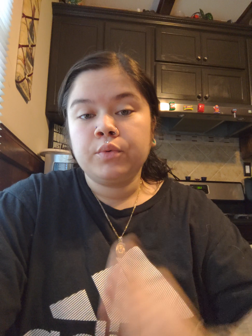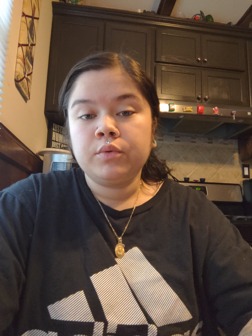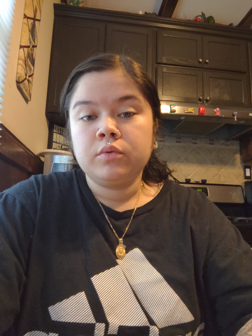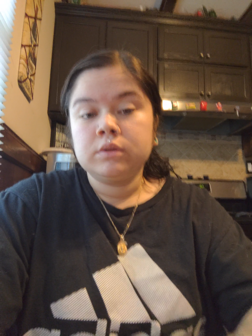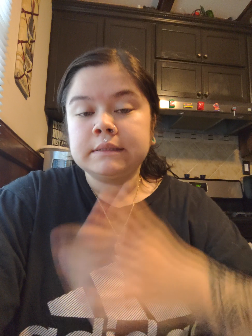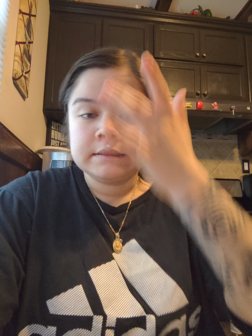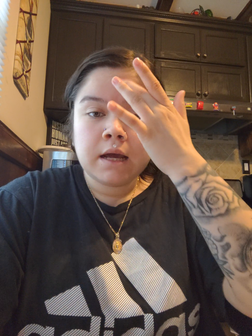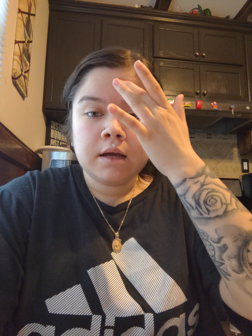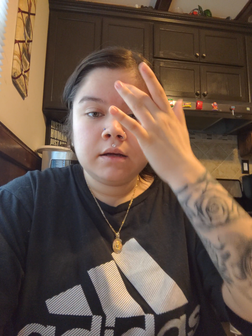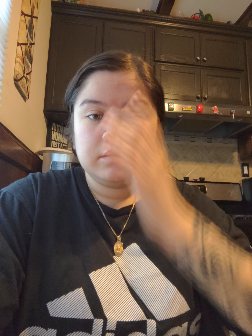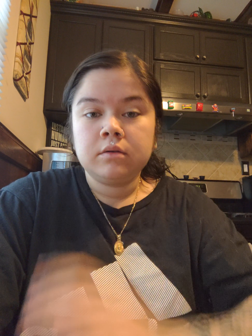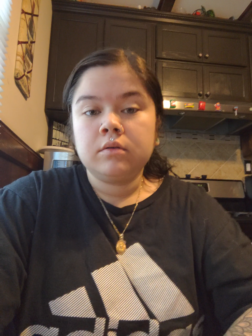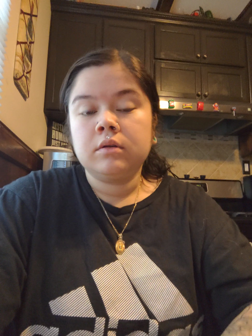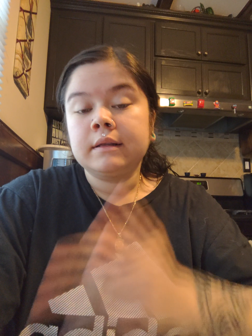sick